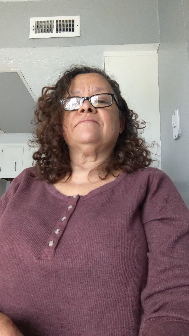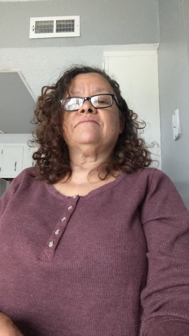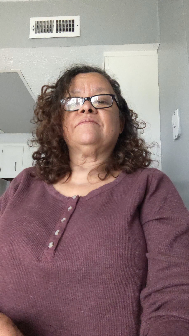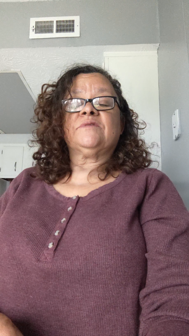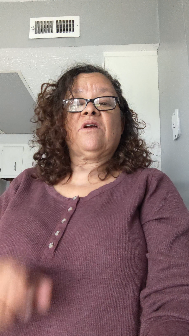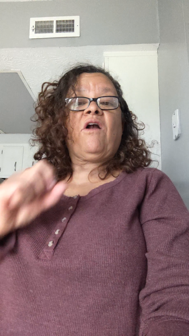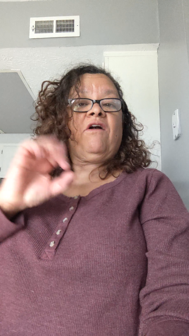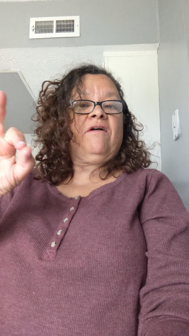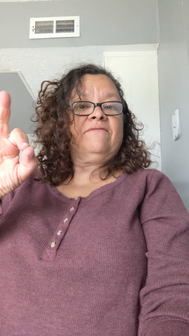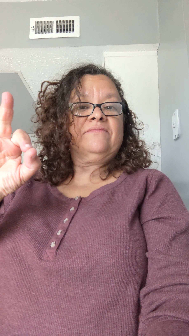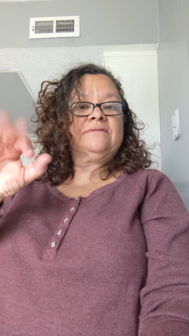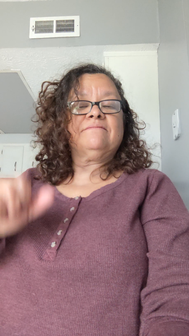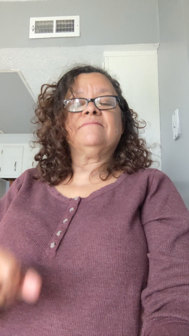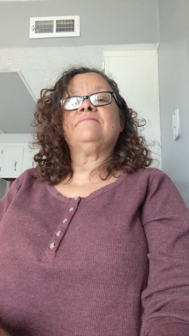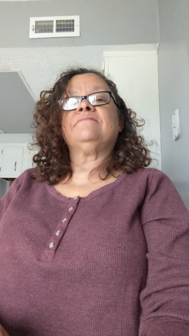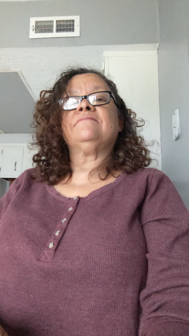off